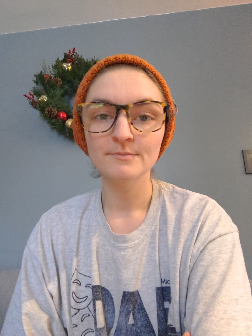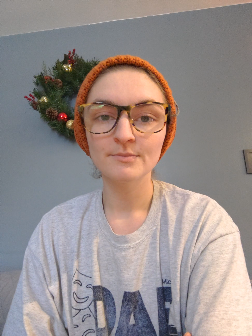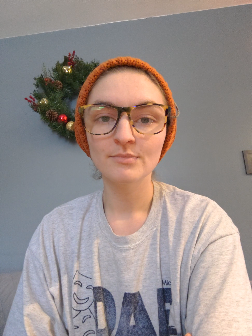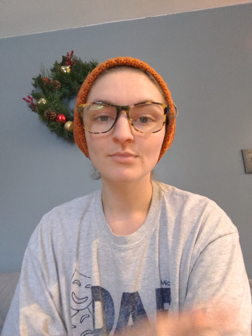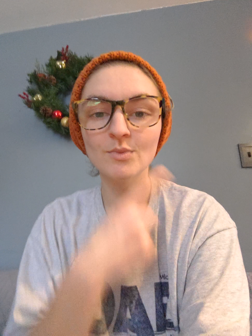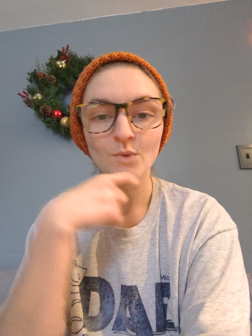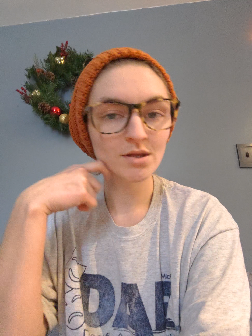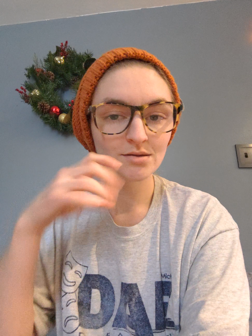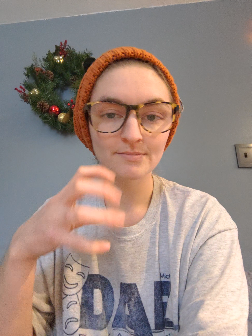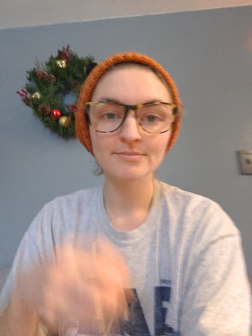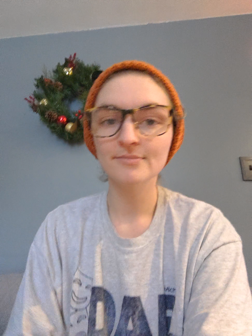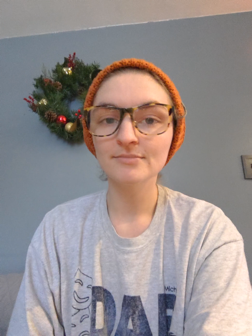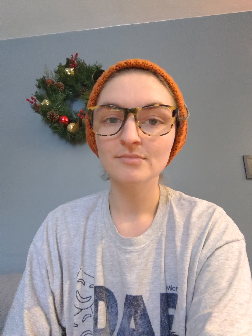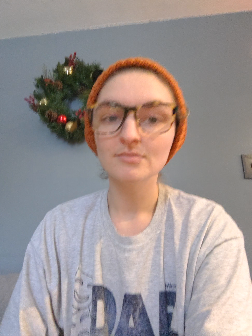dryer